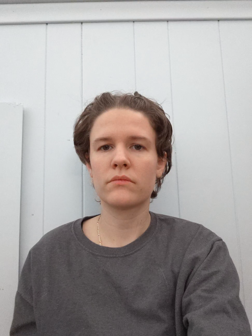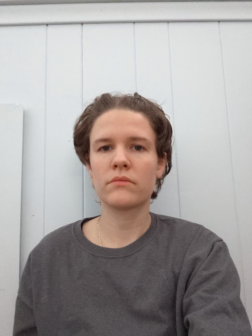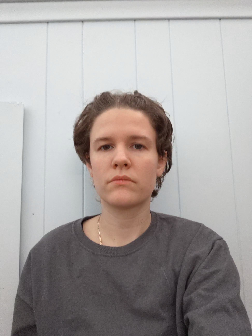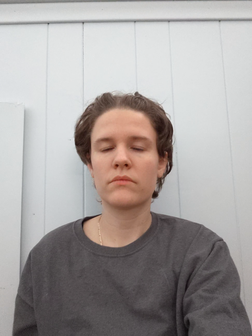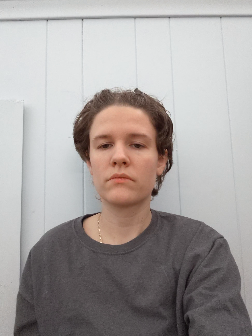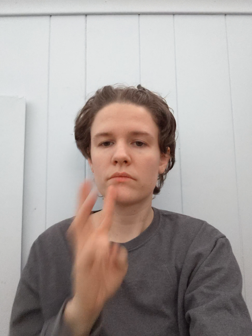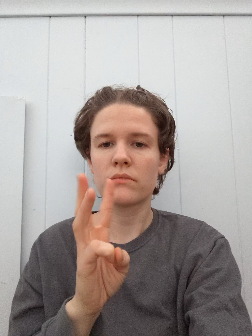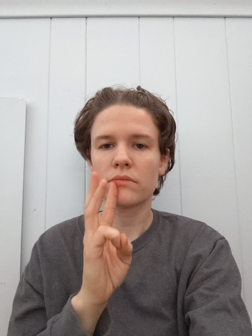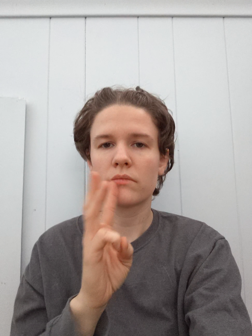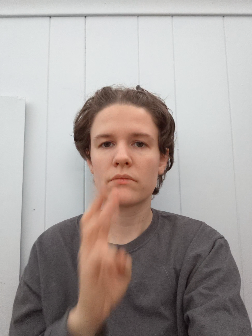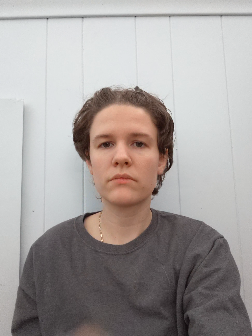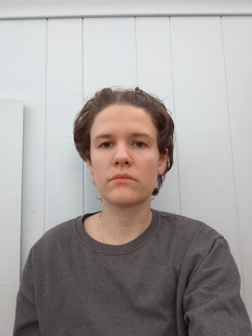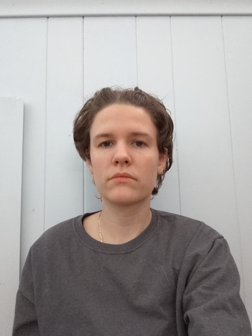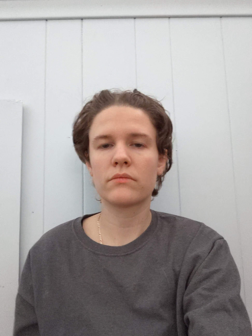water